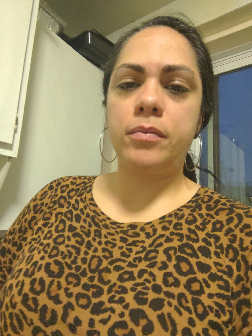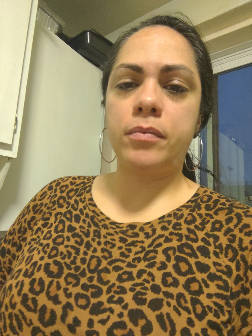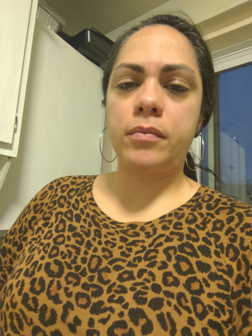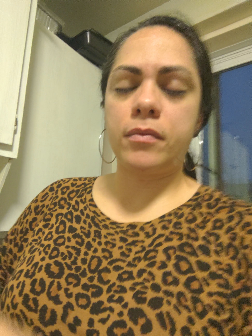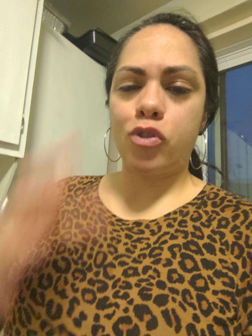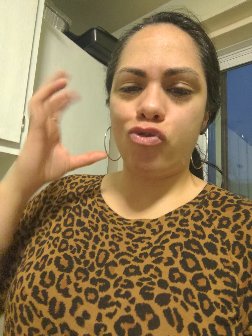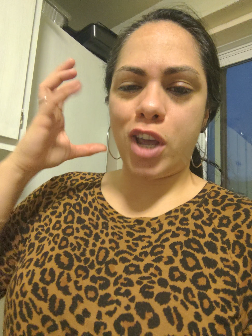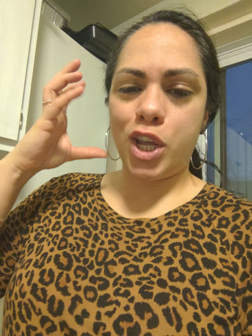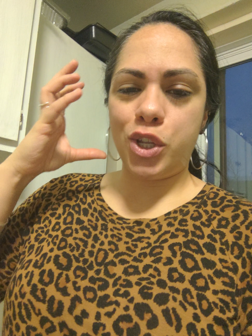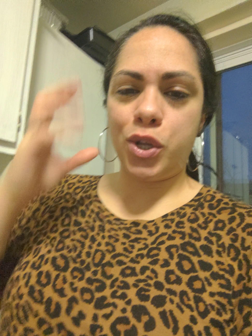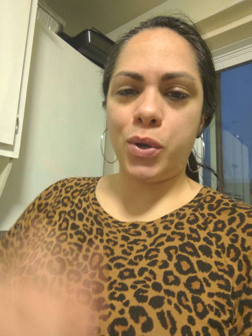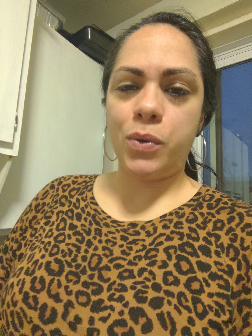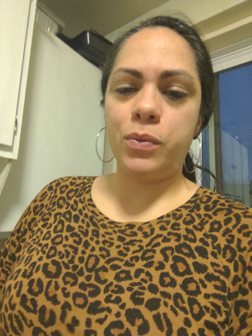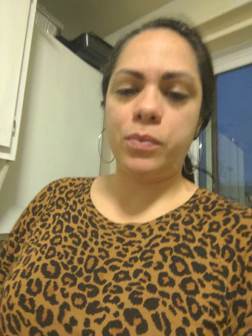radio